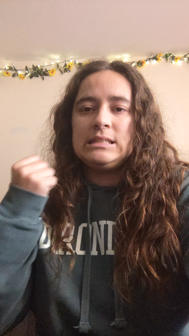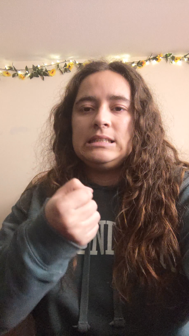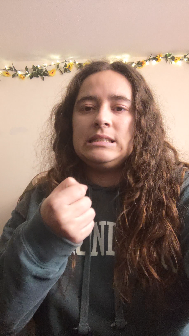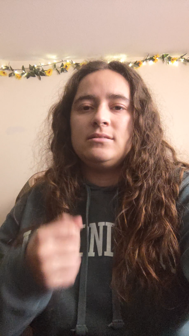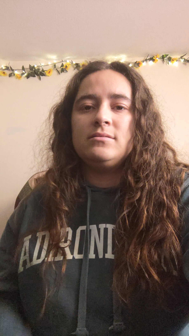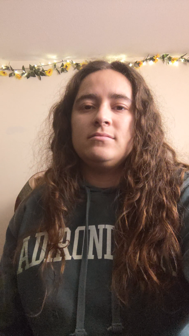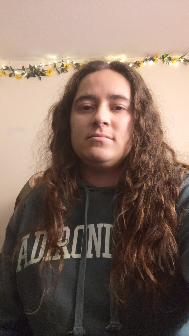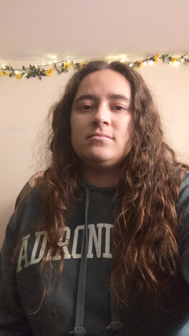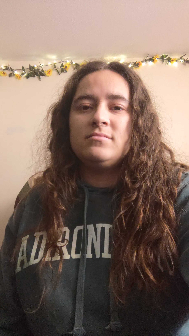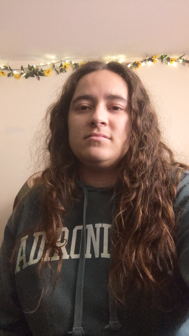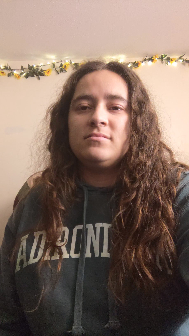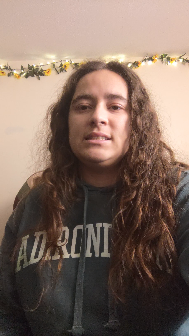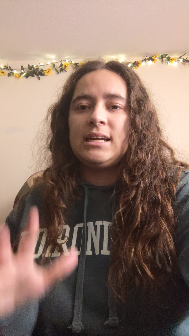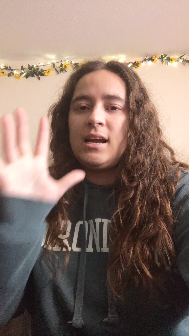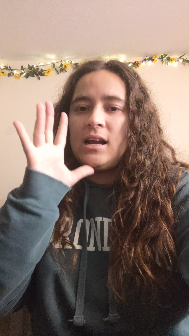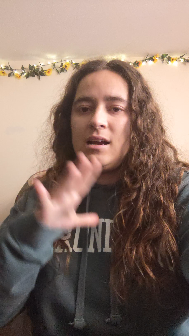lady